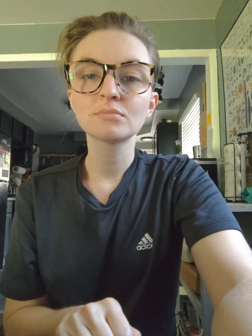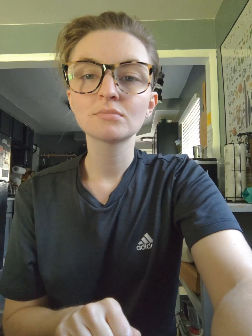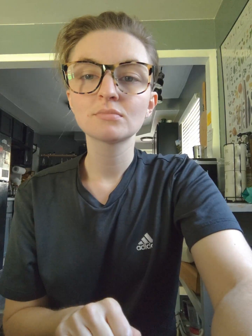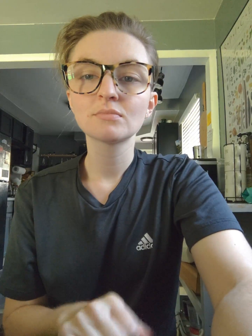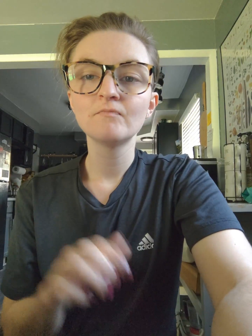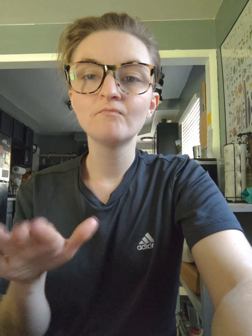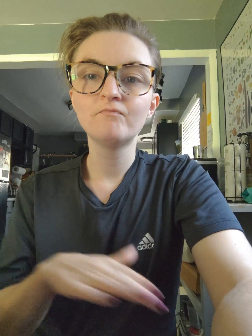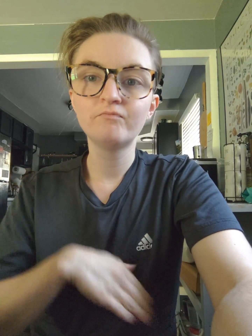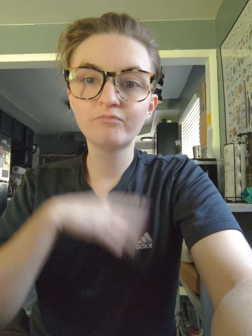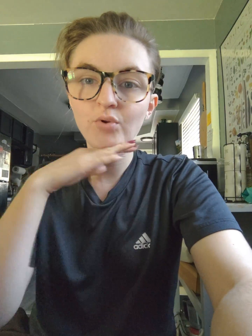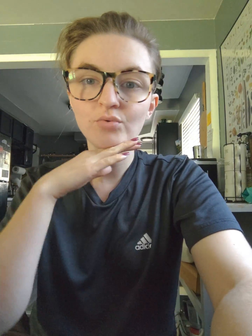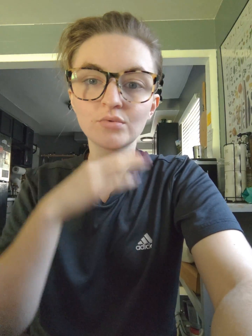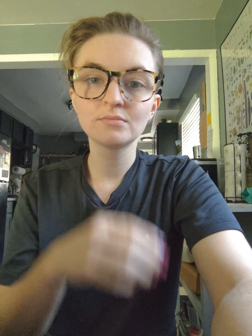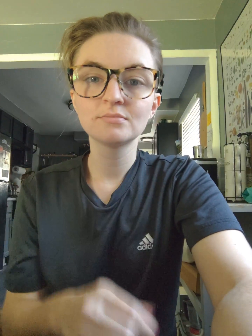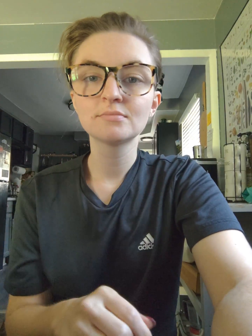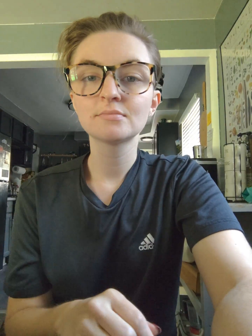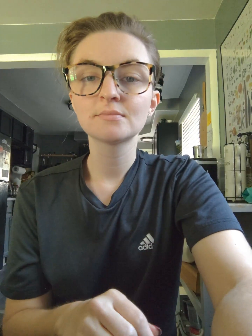full